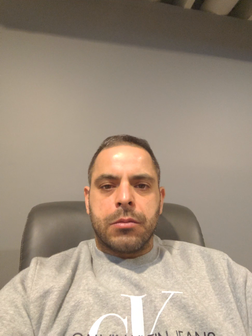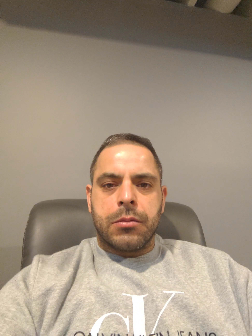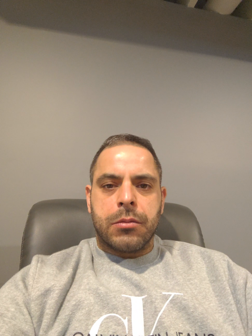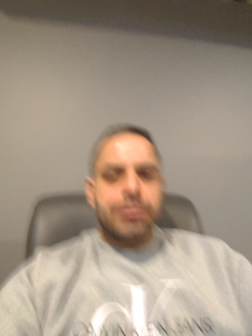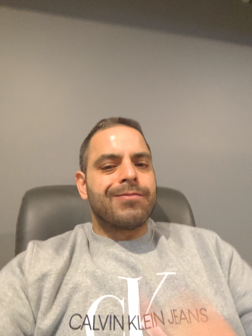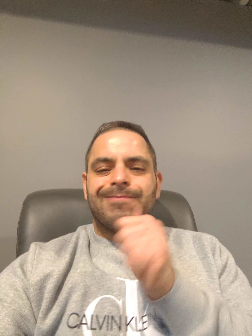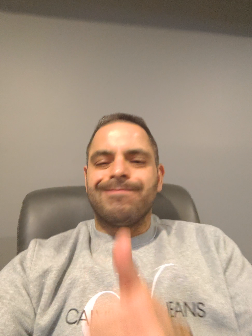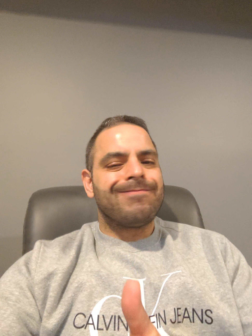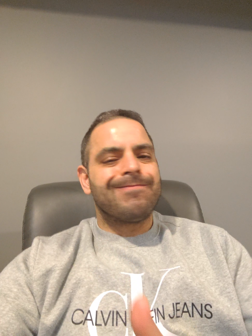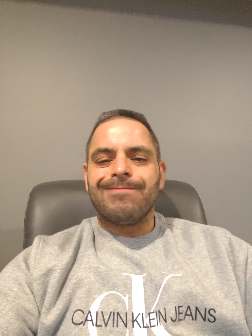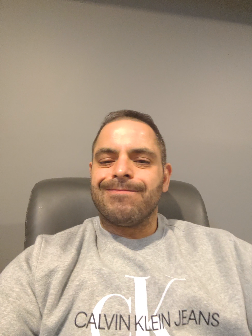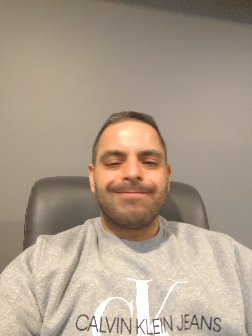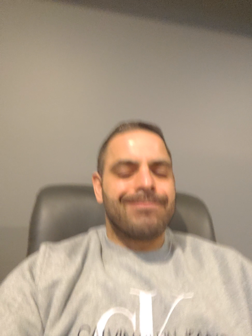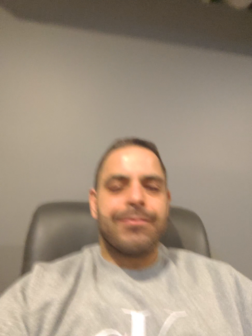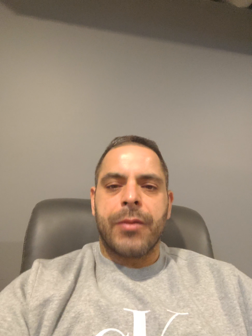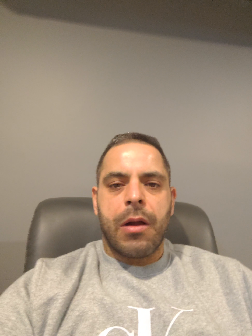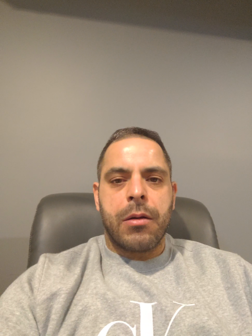not